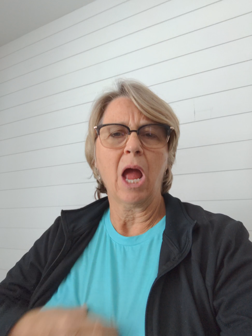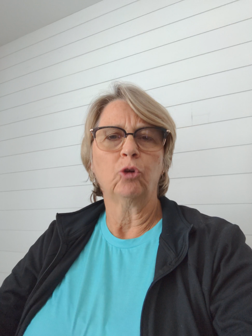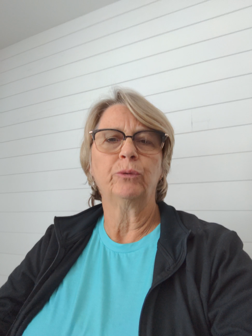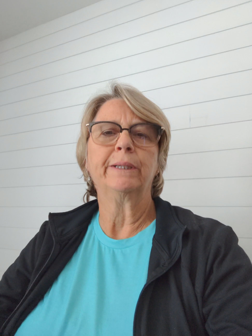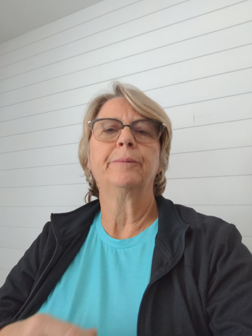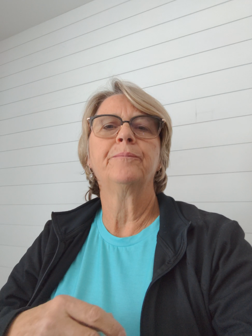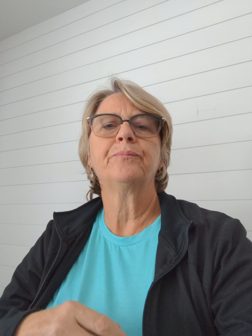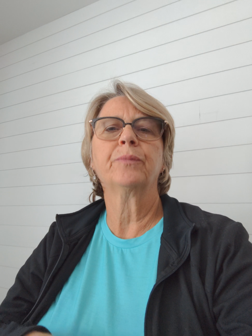hungry